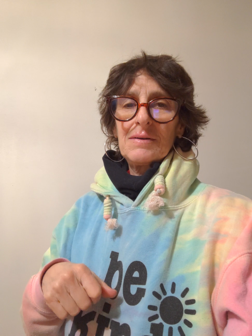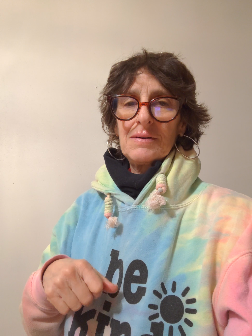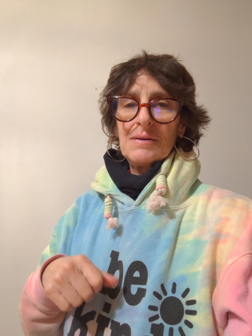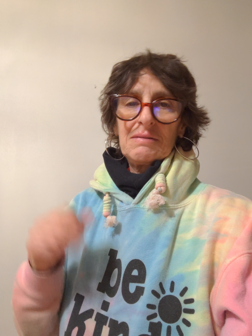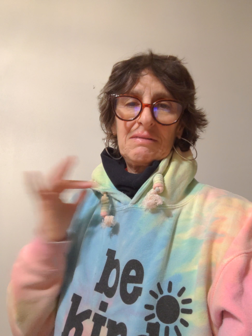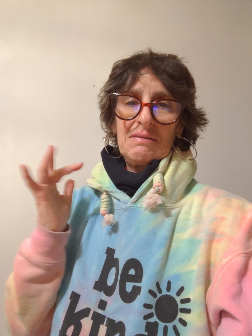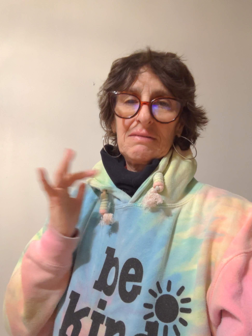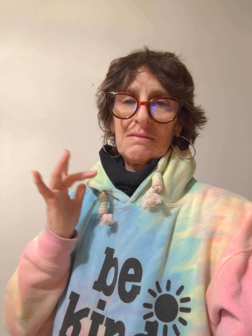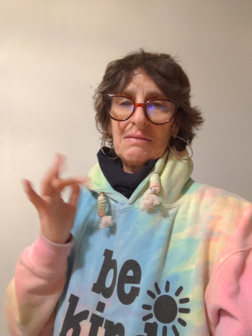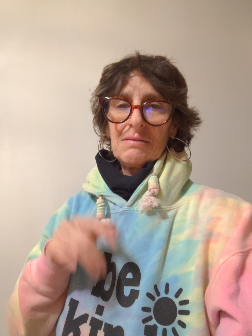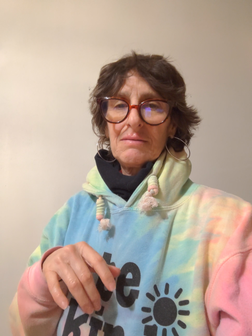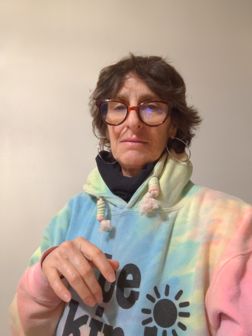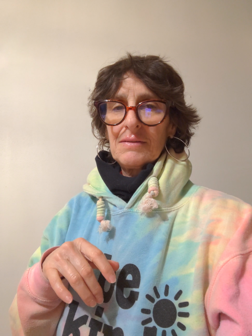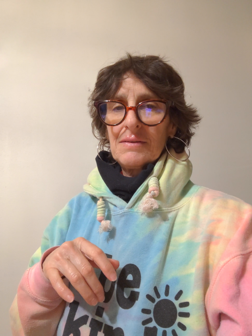yucky